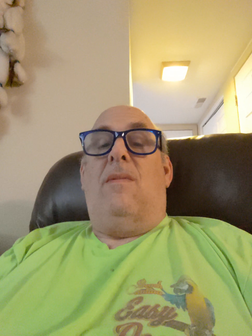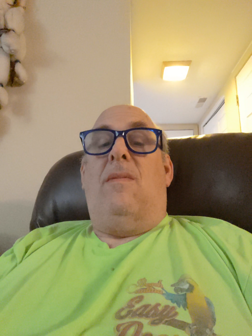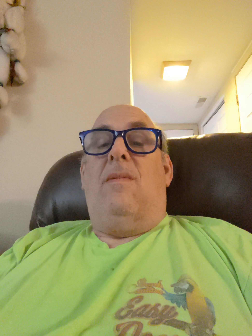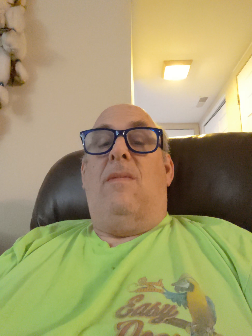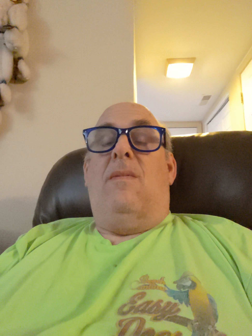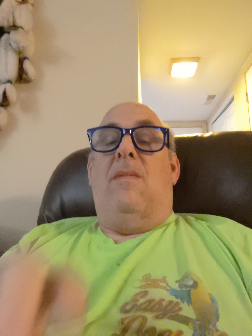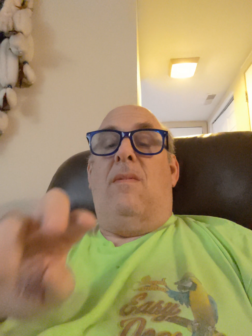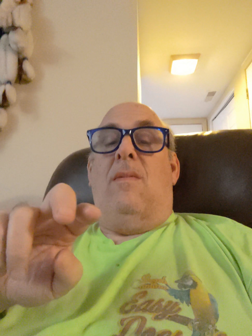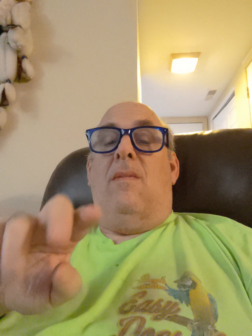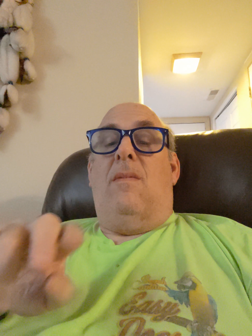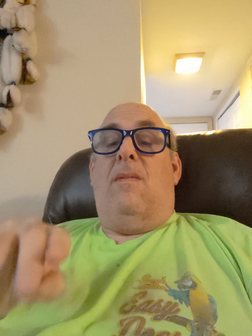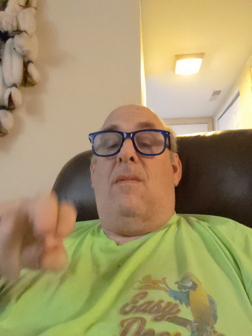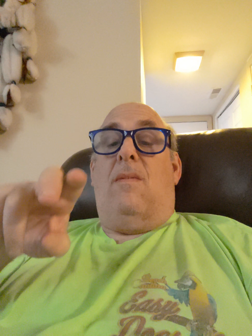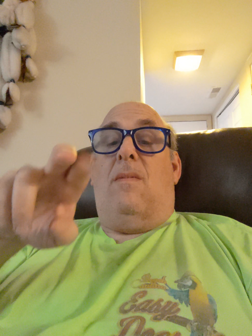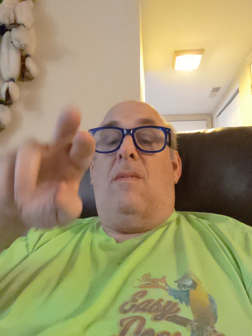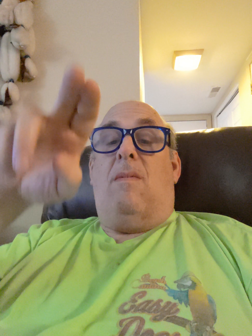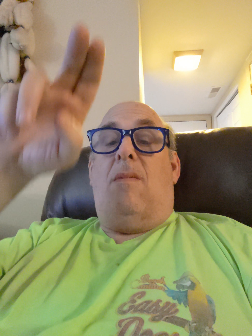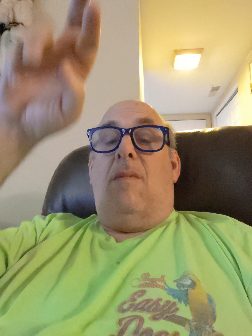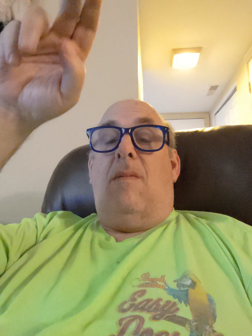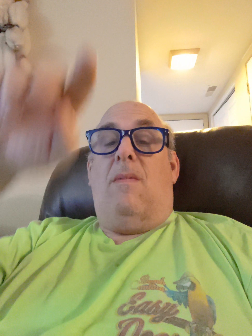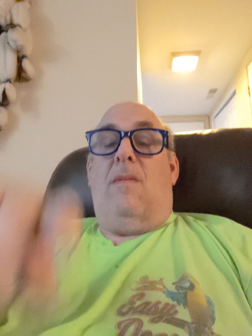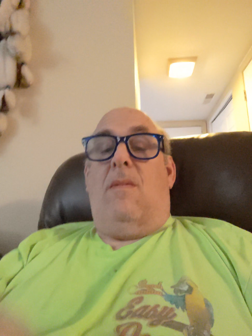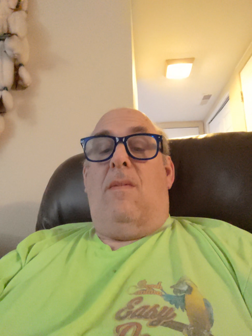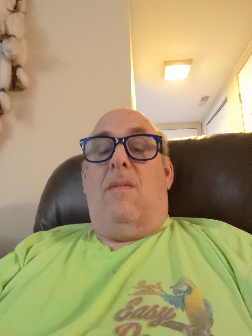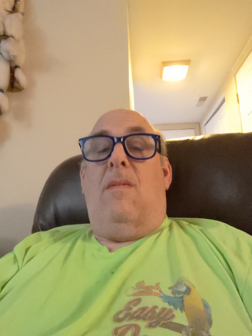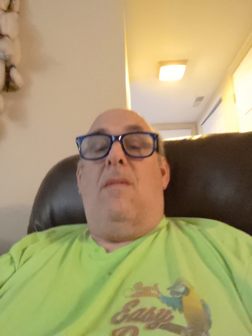stairs